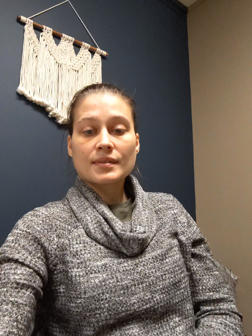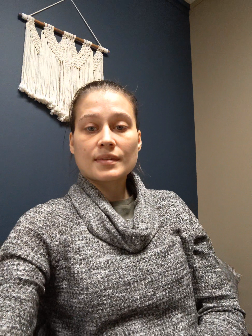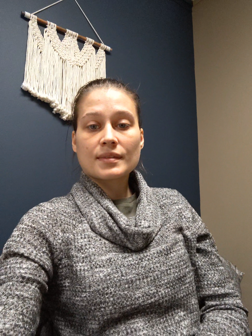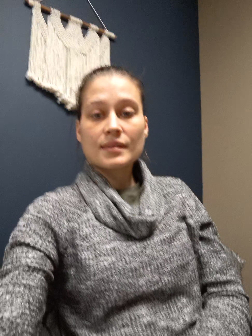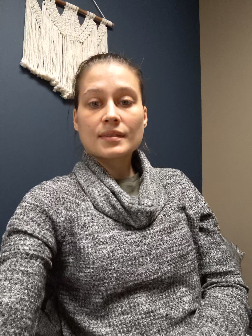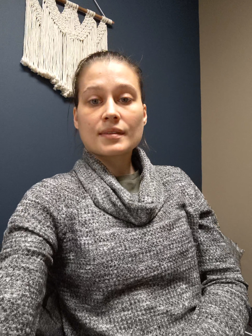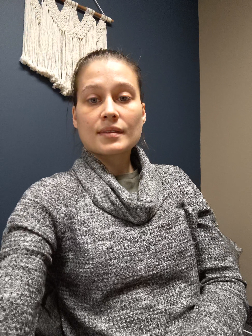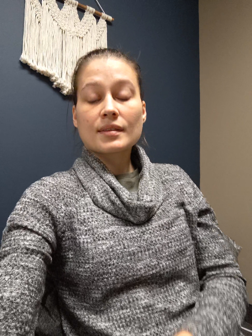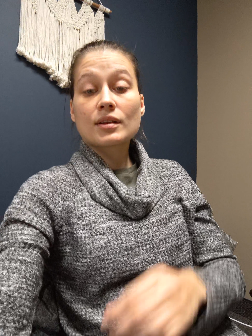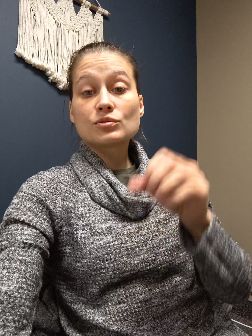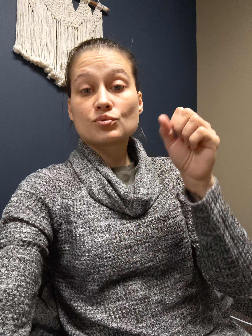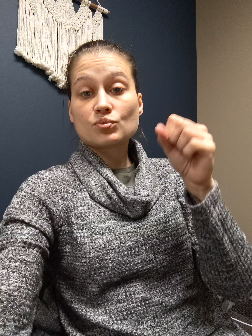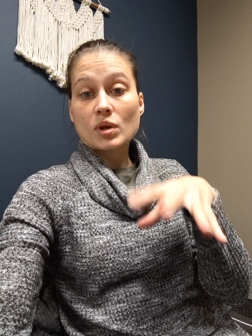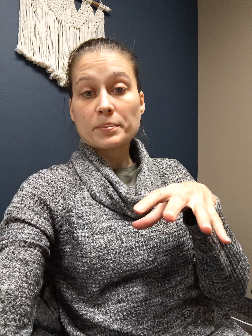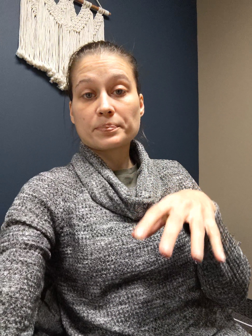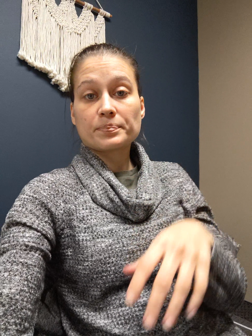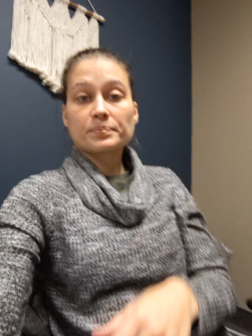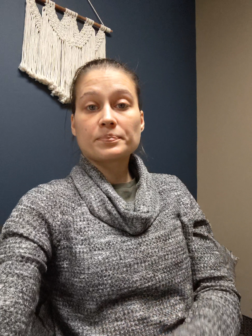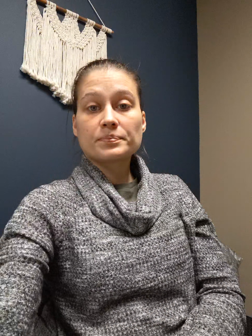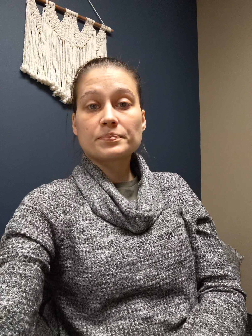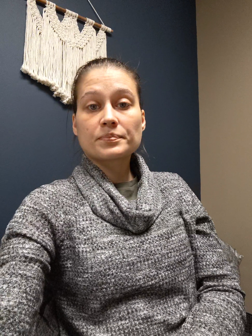drop